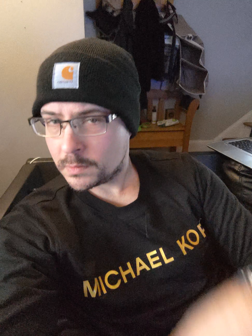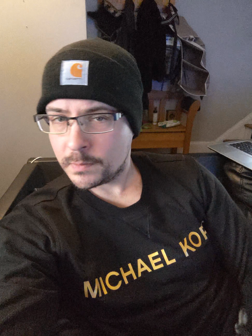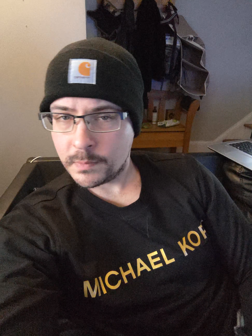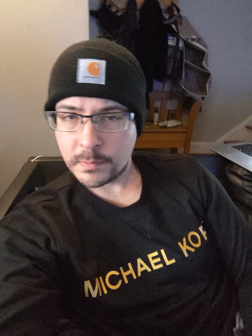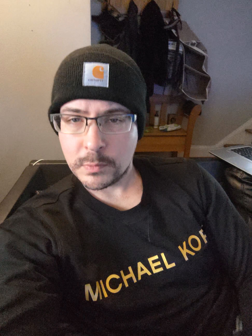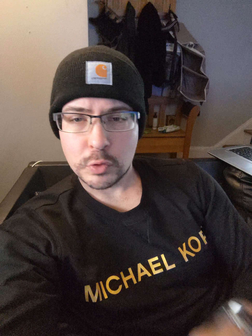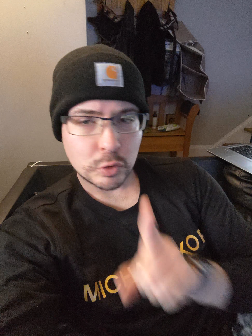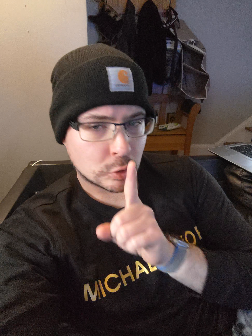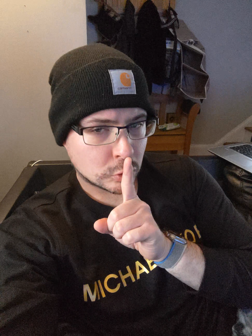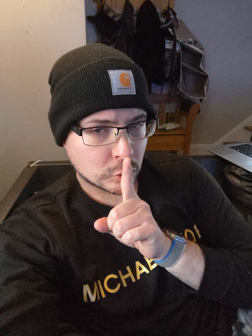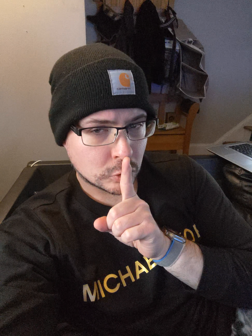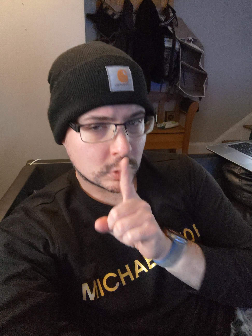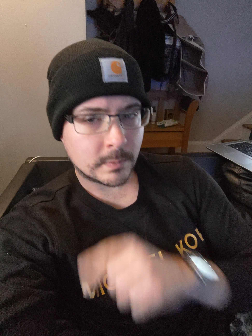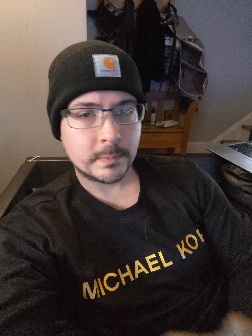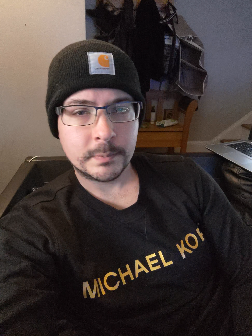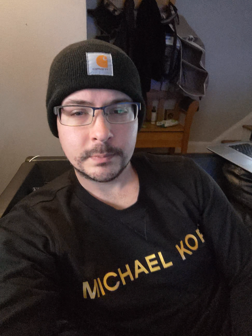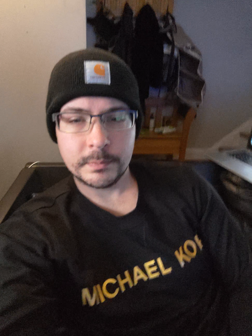shhh